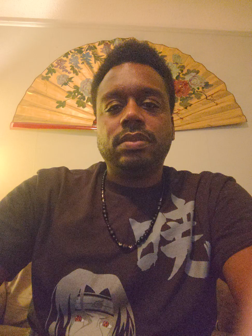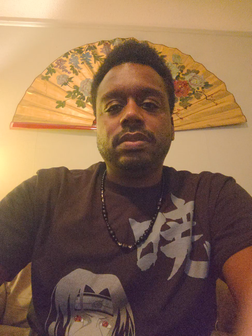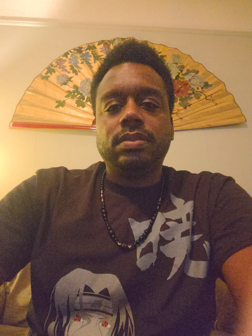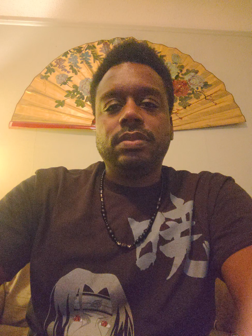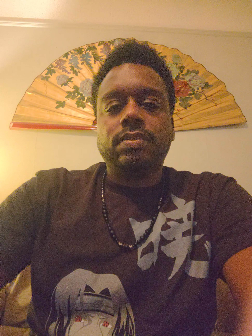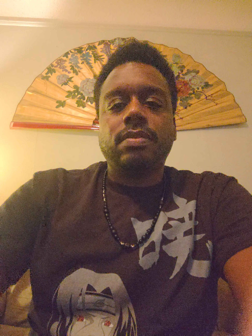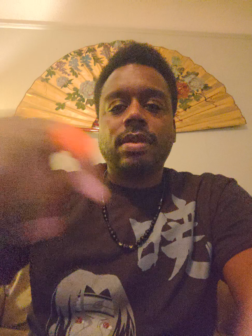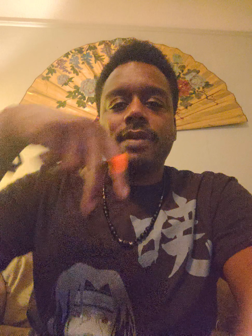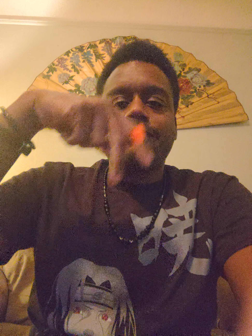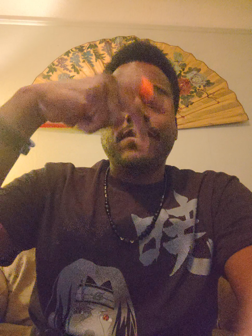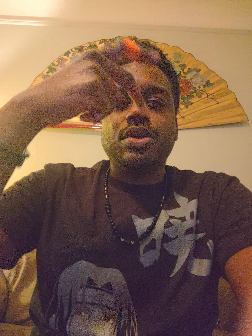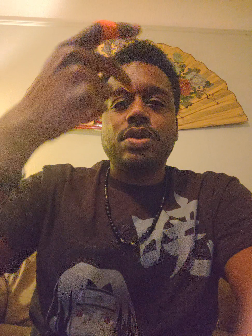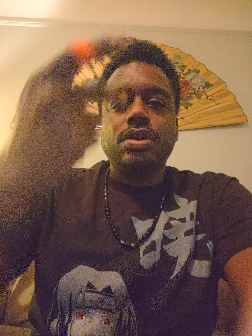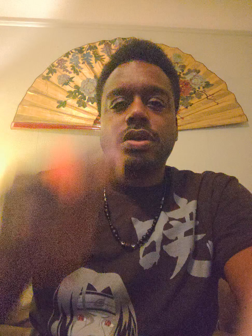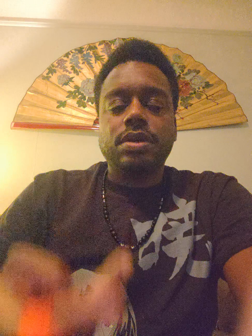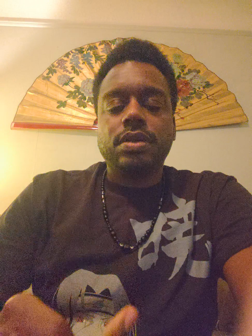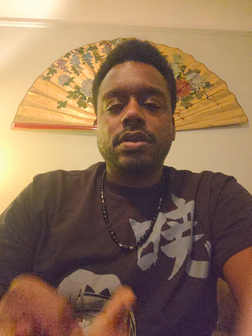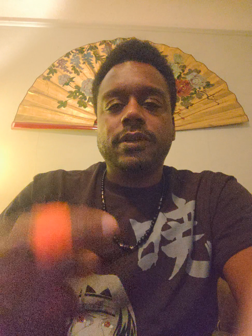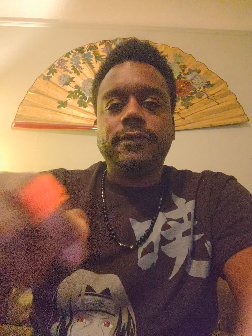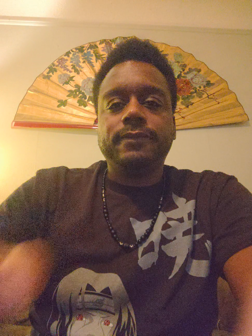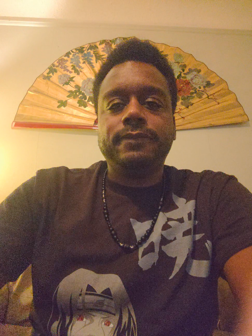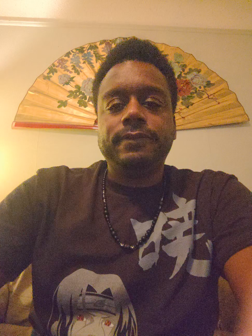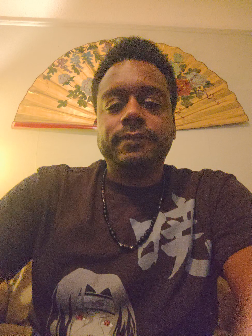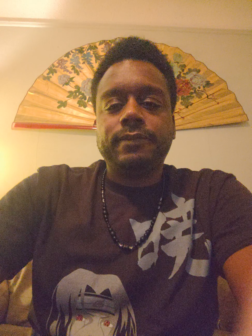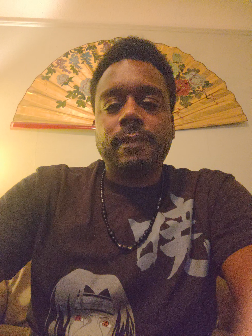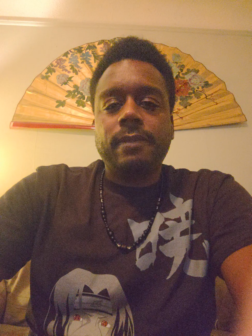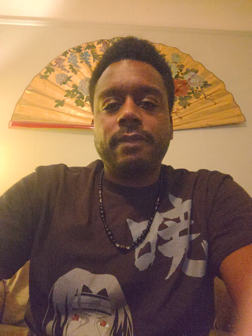fall